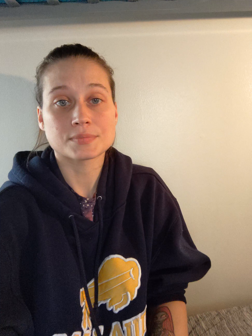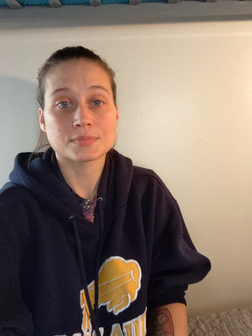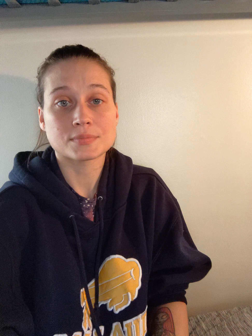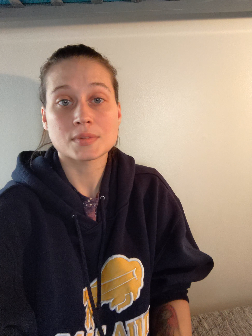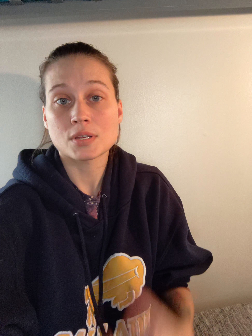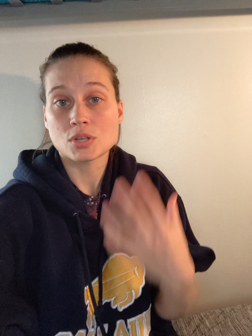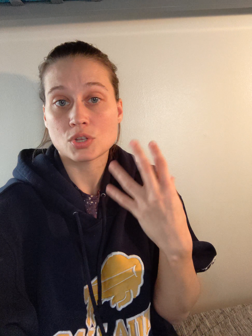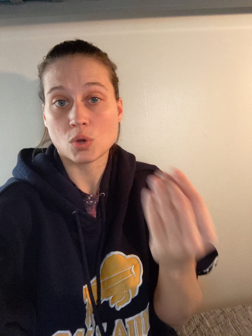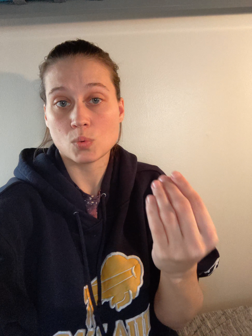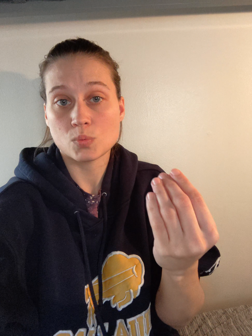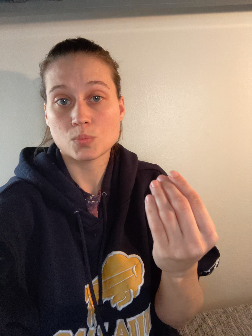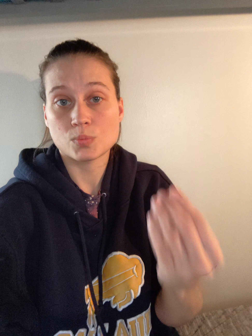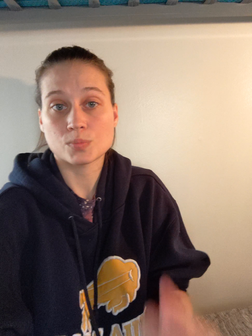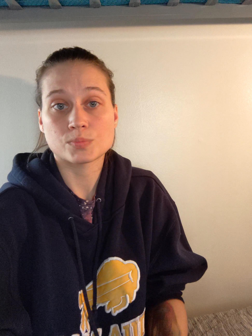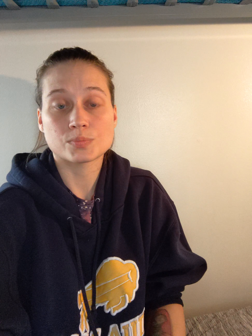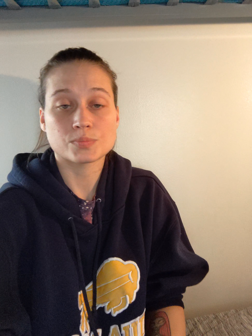go